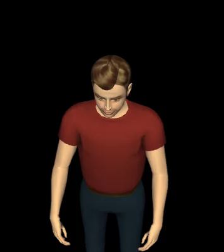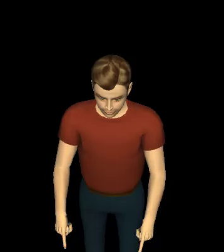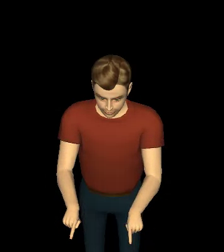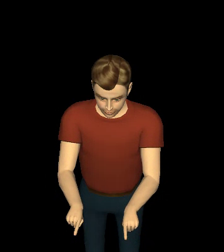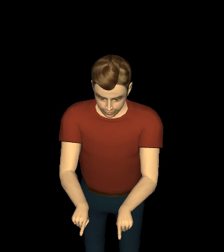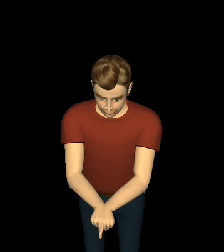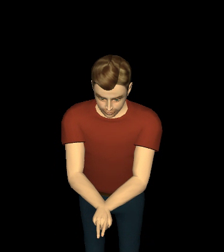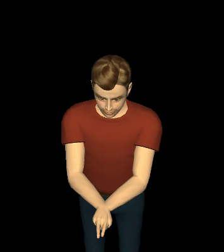أيضا